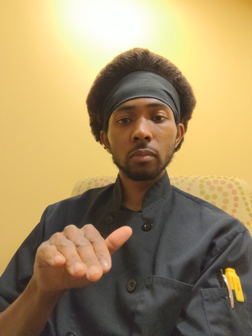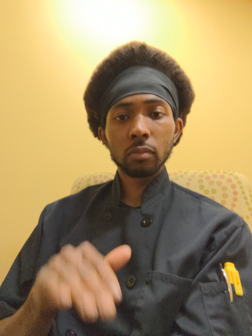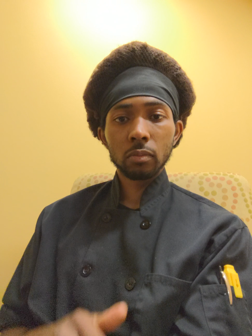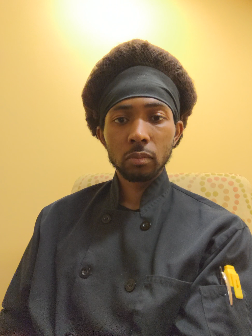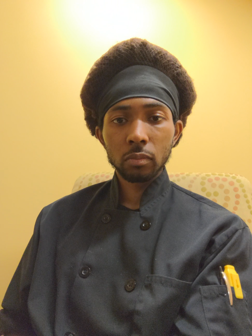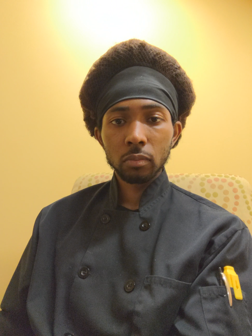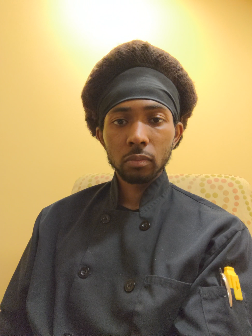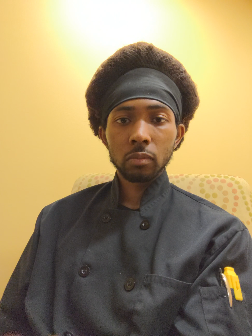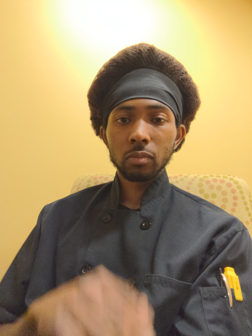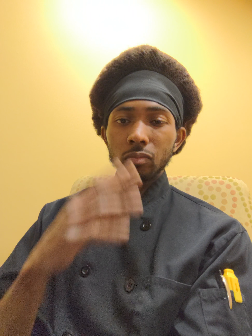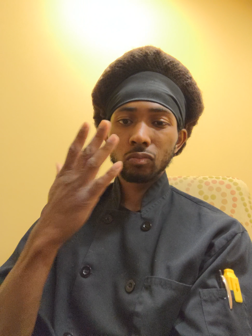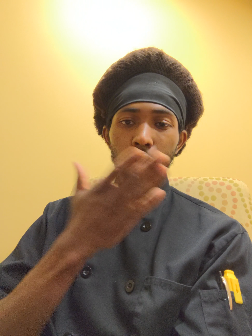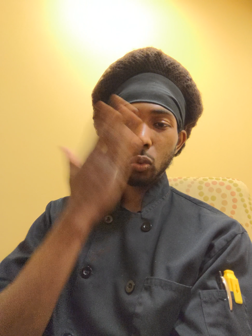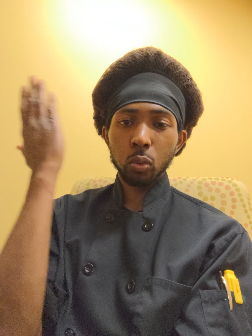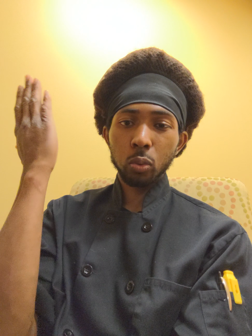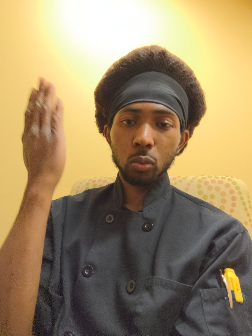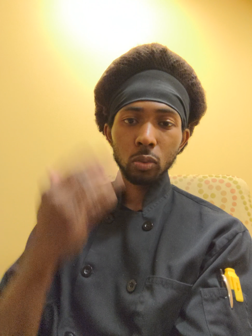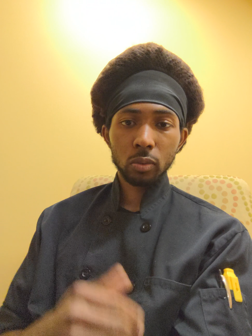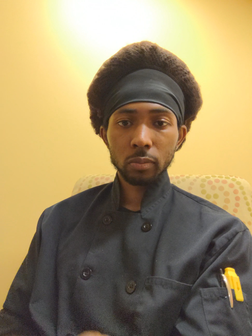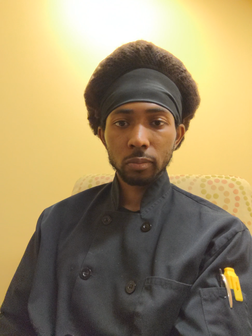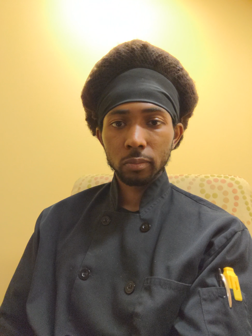all gone